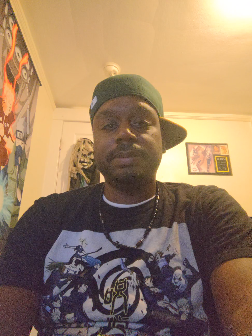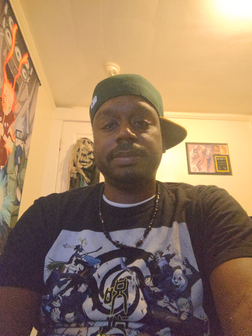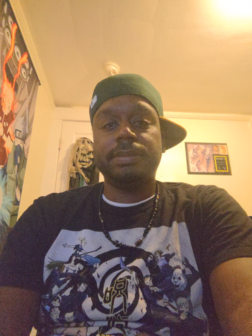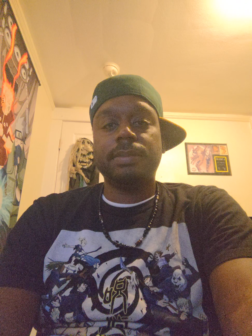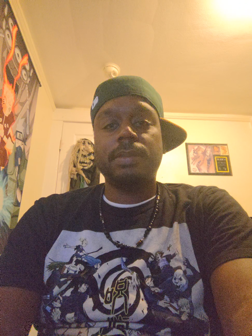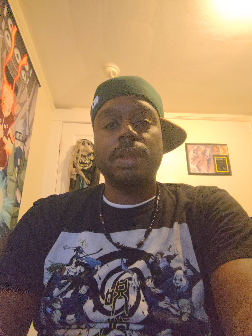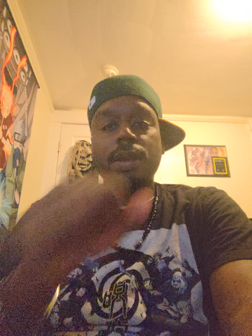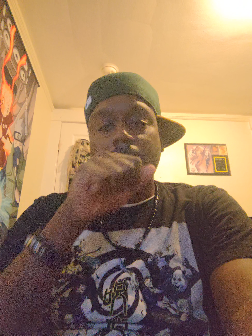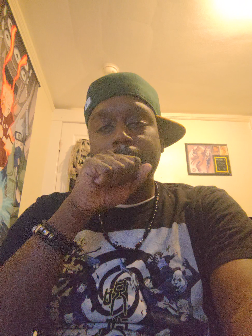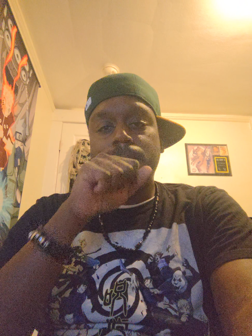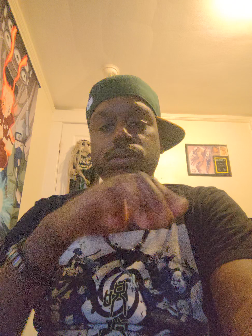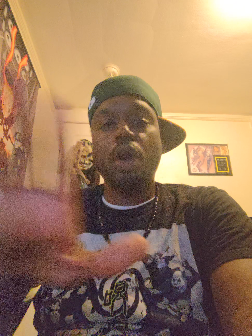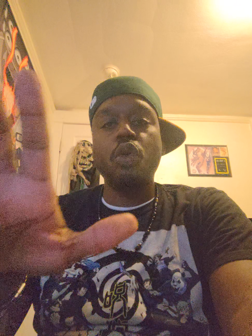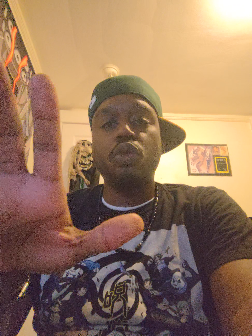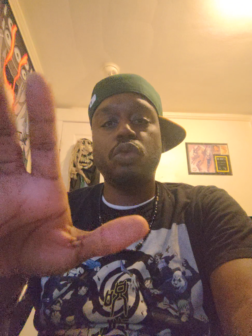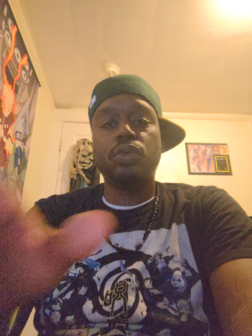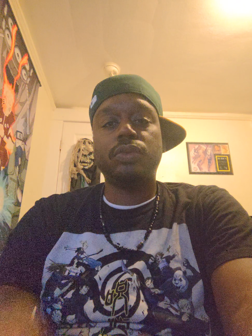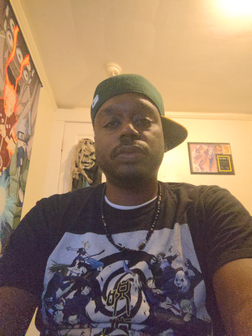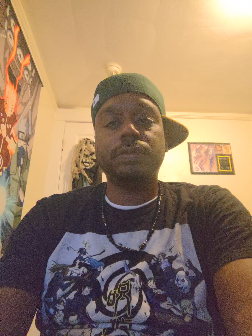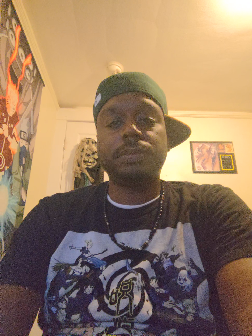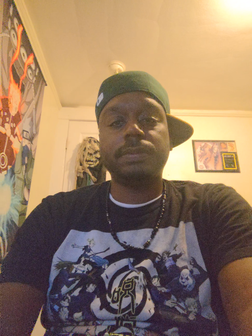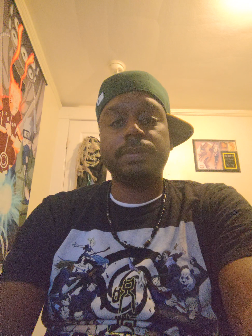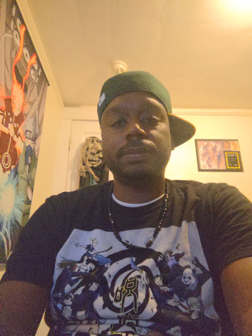blow